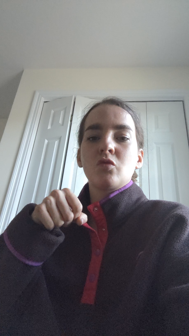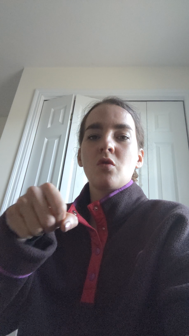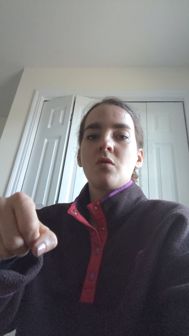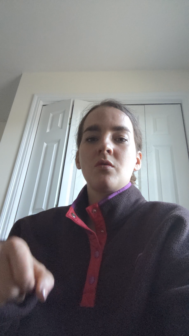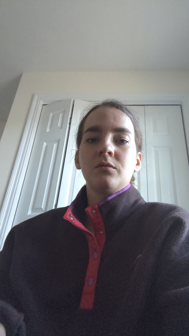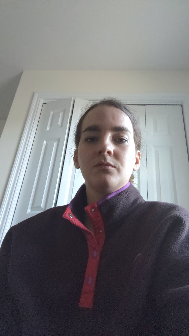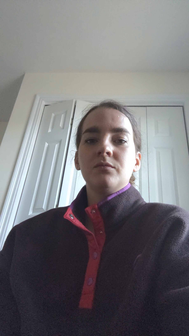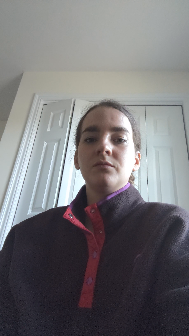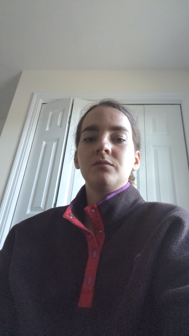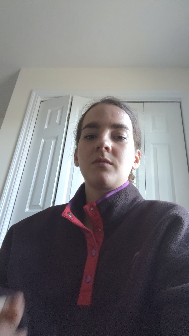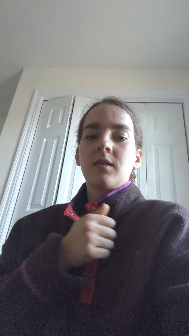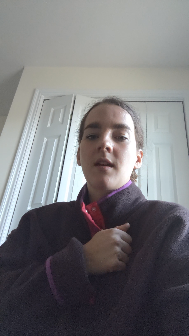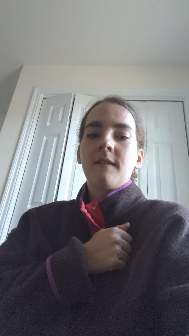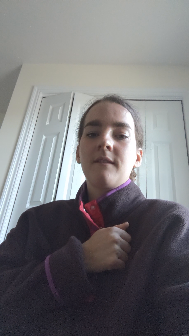love